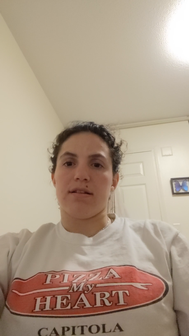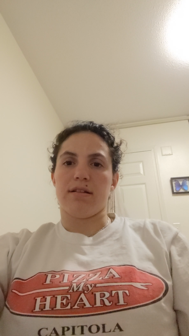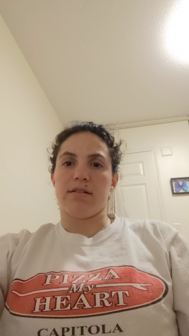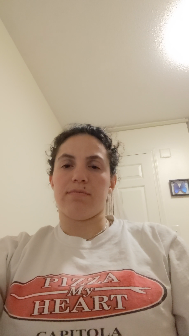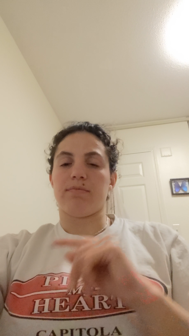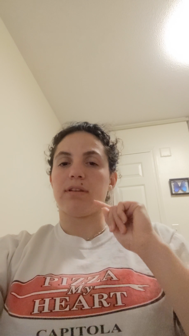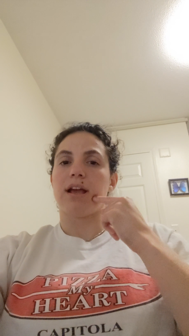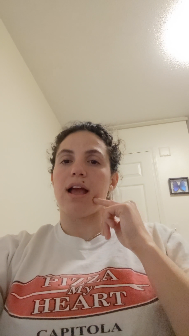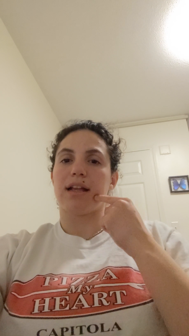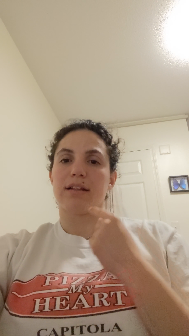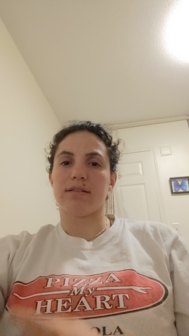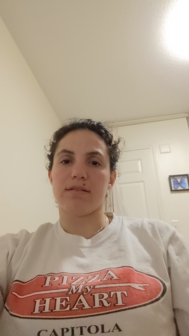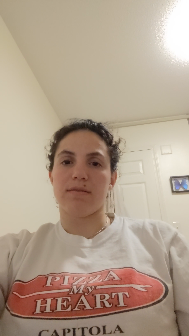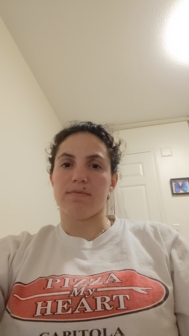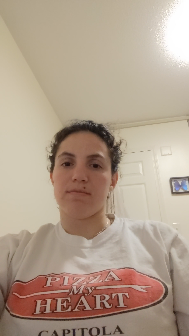candy